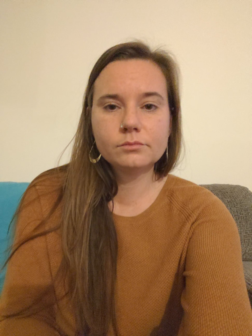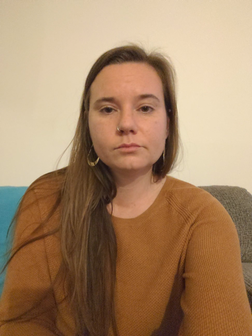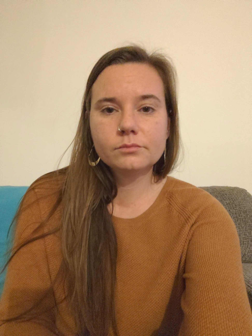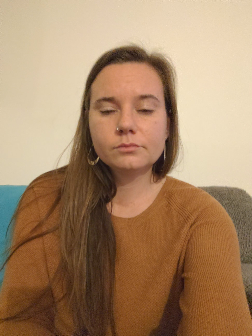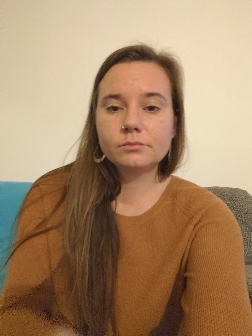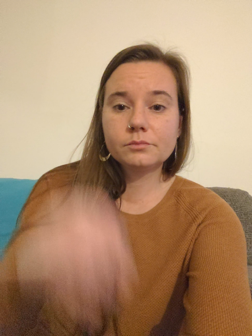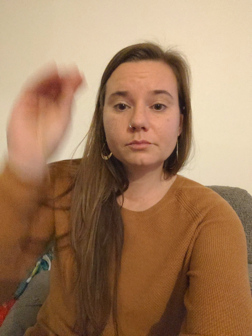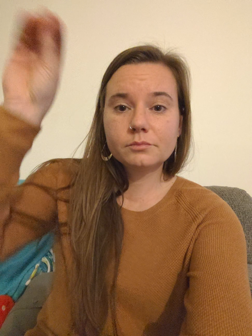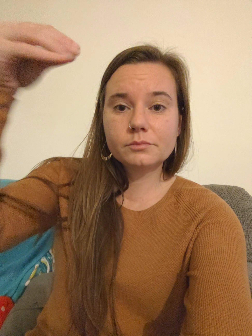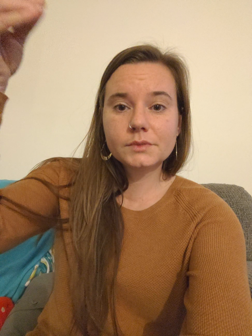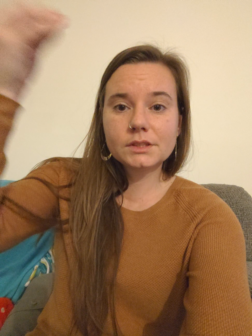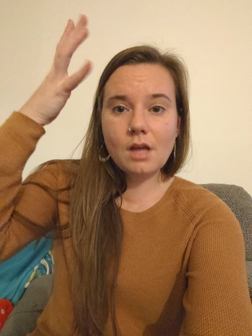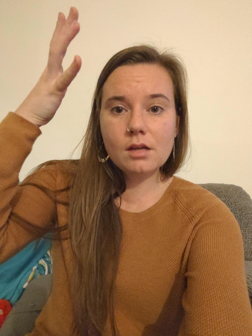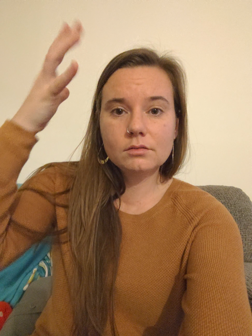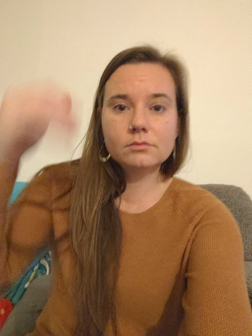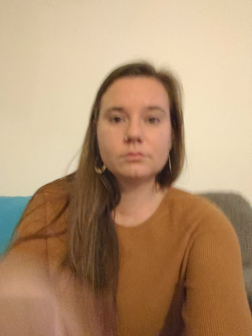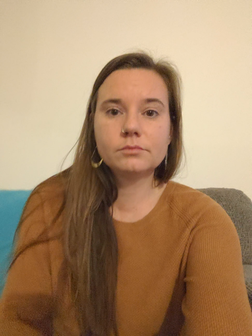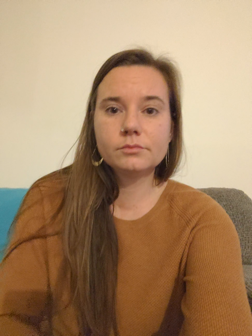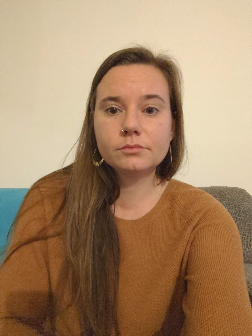sun